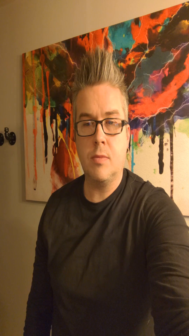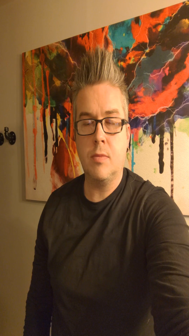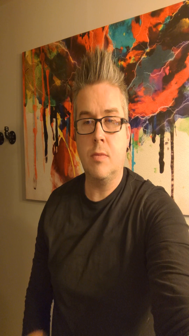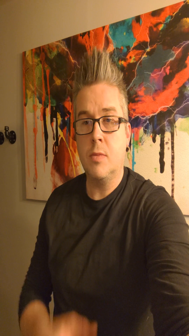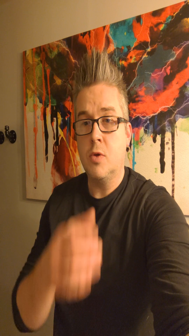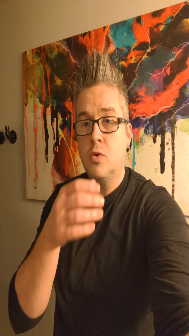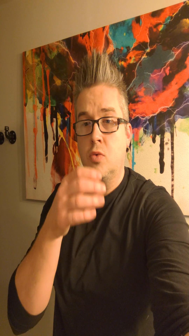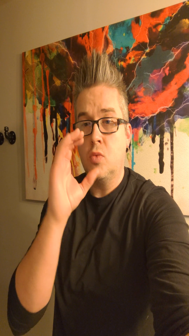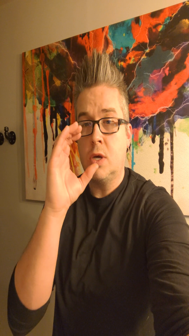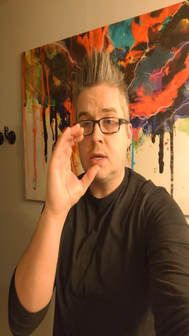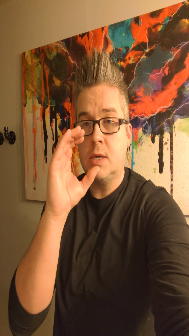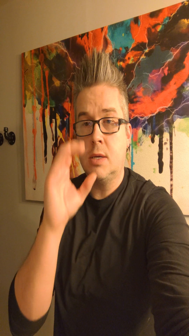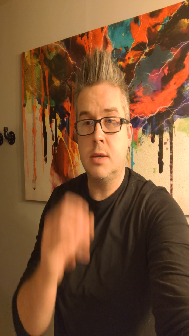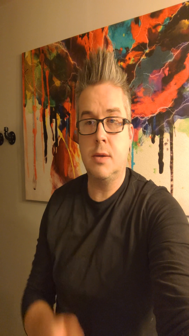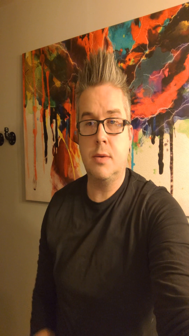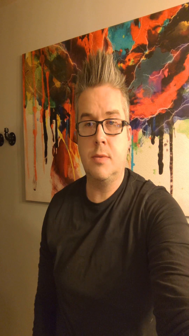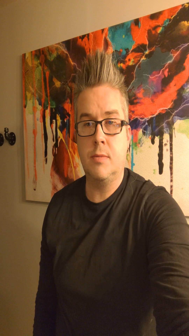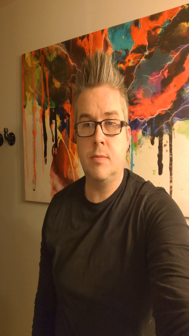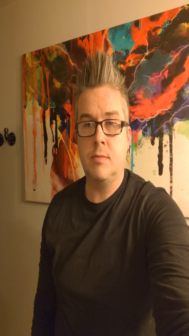drink